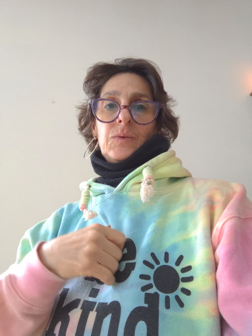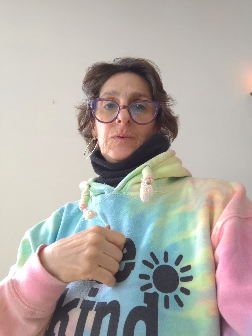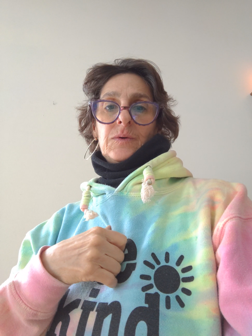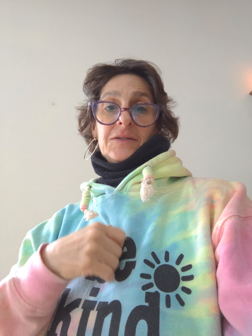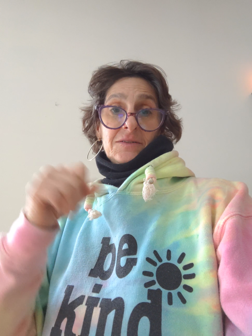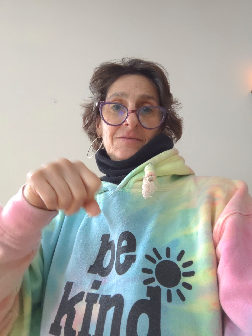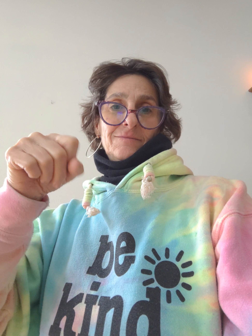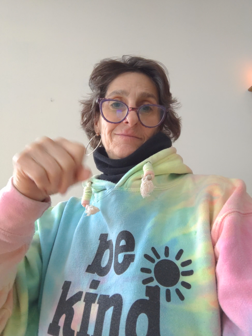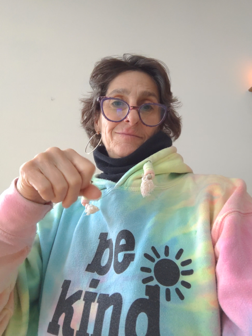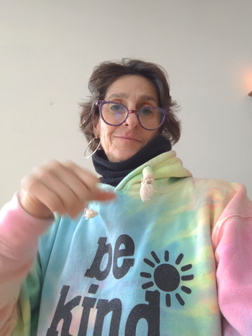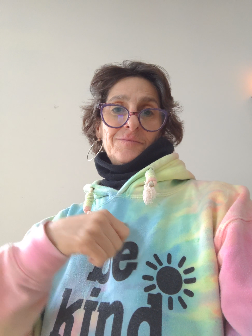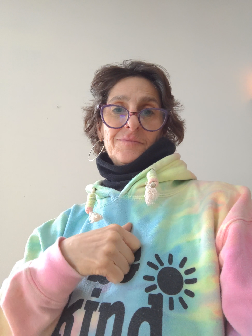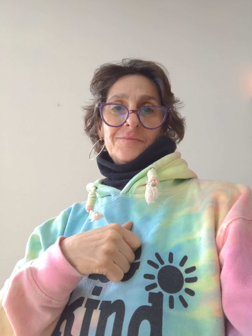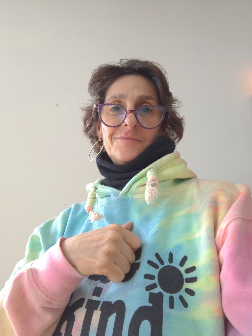yes